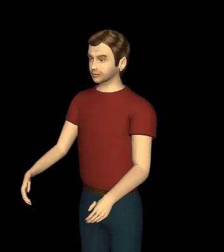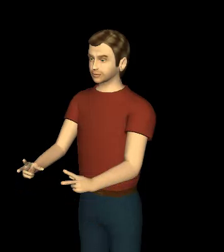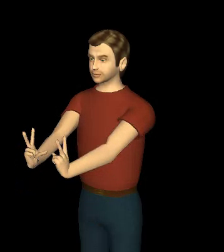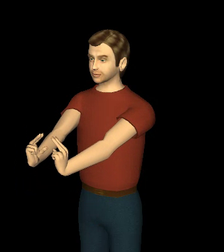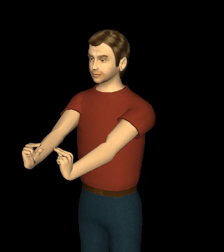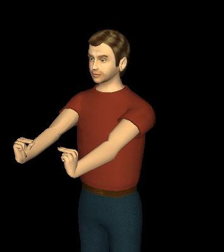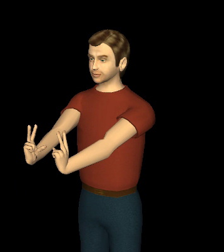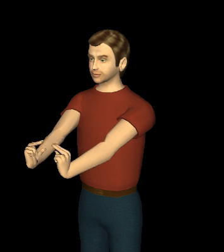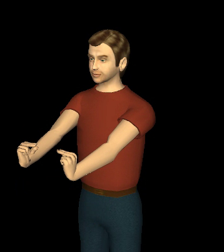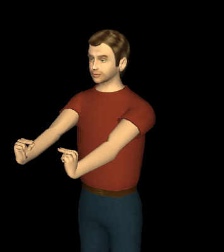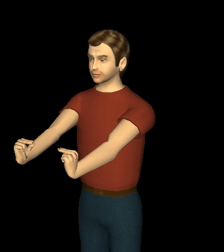يصف